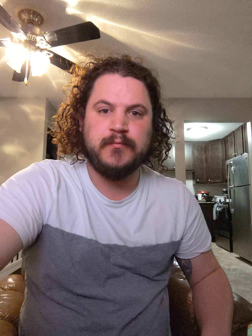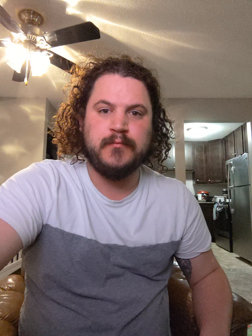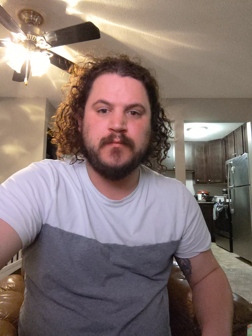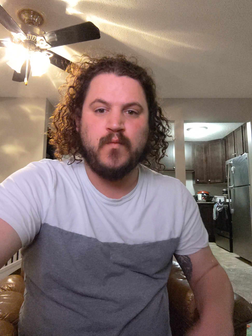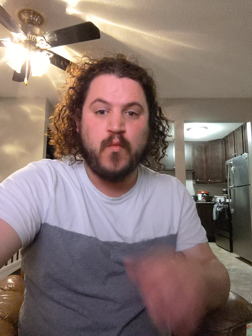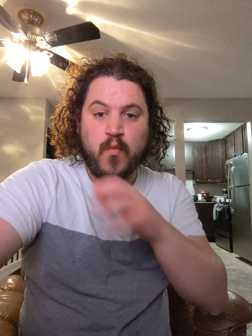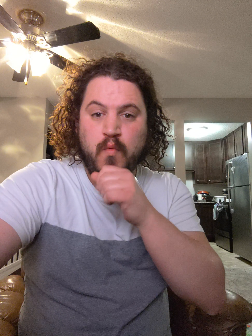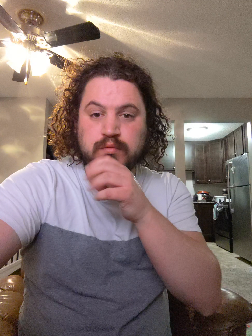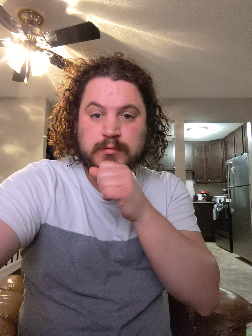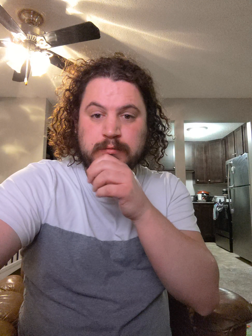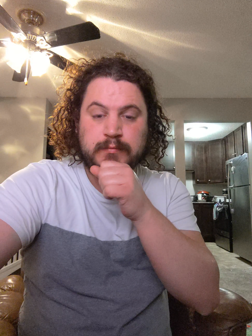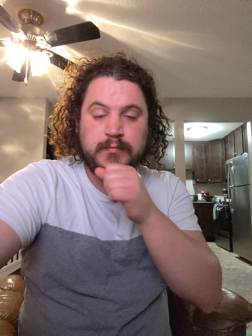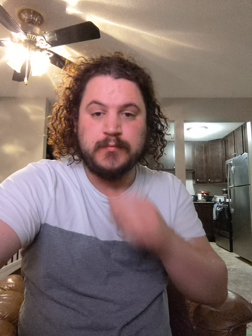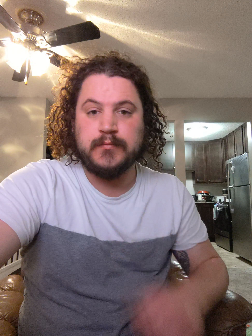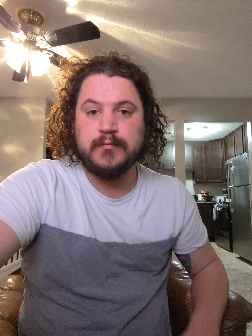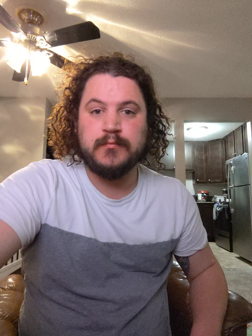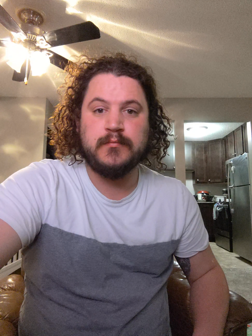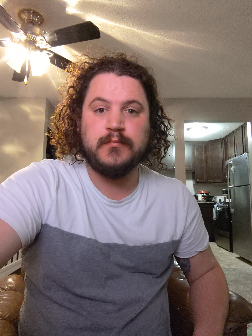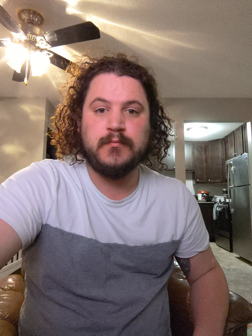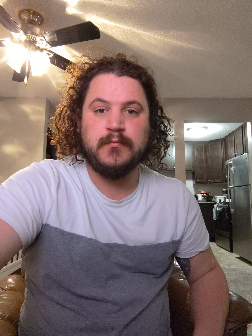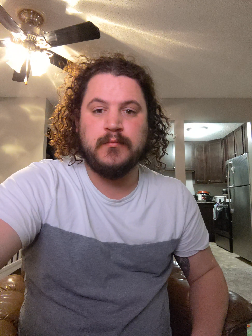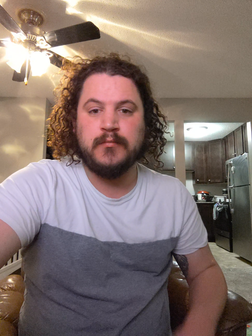orange